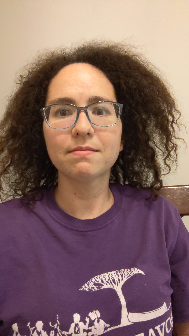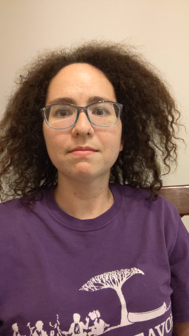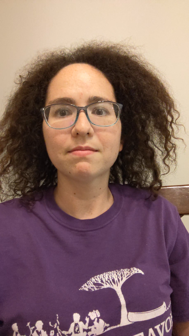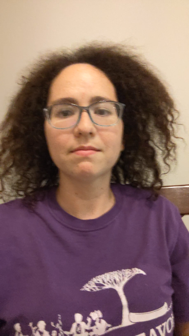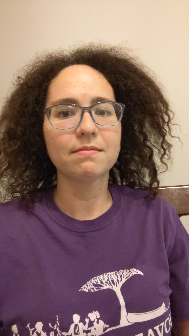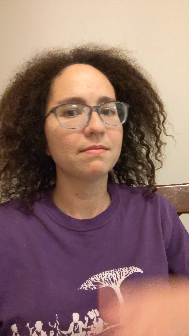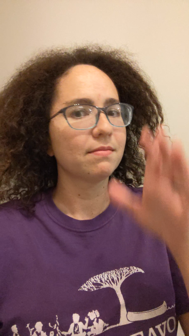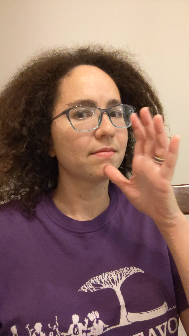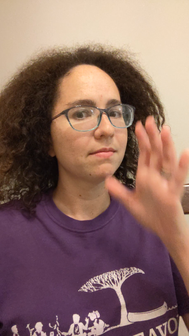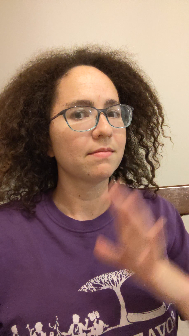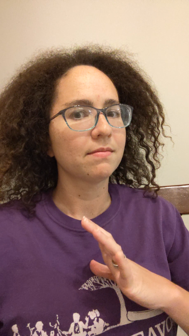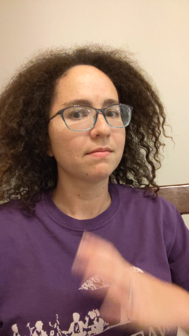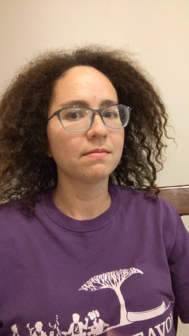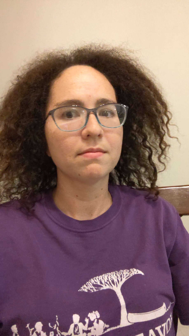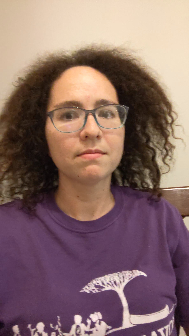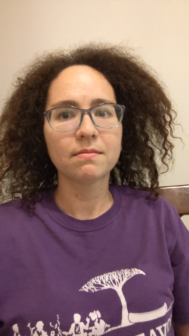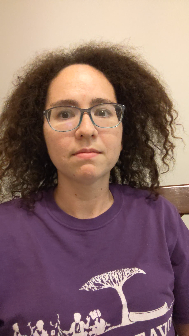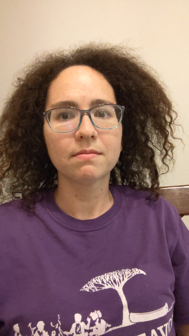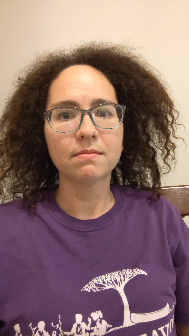lady